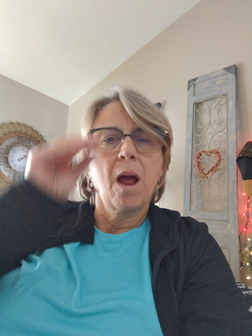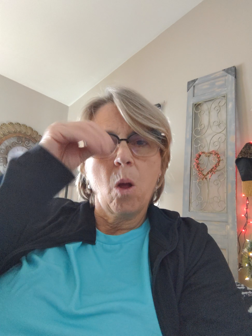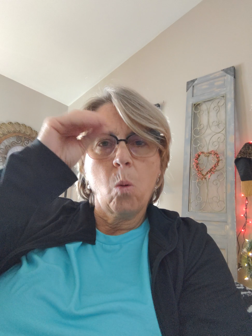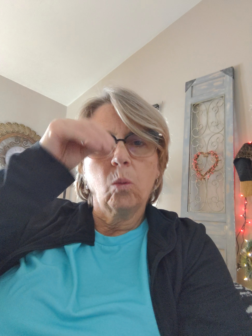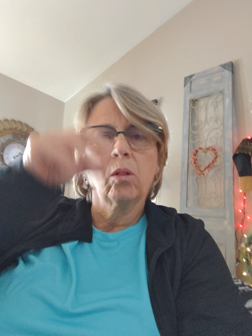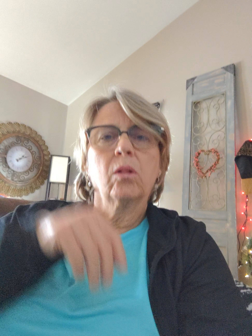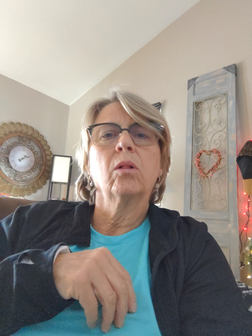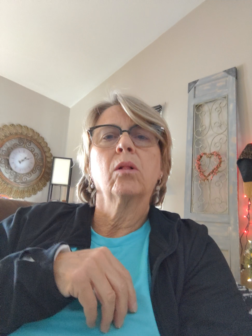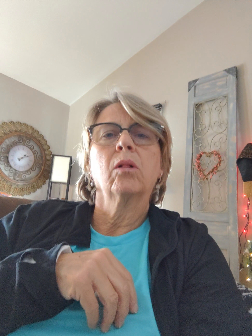owl